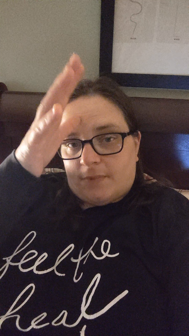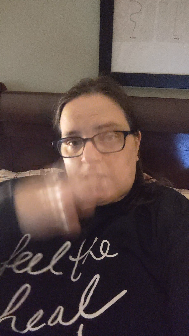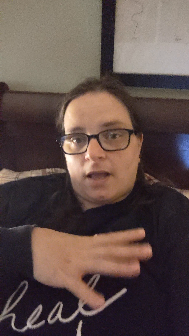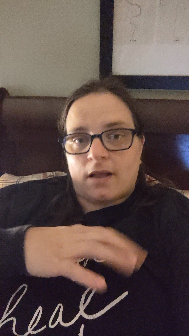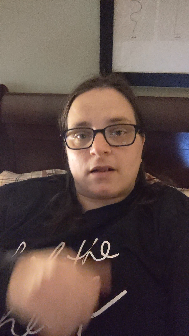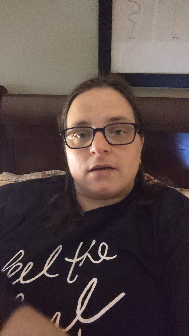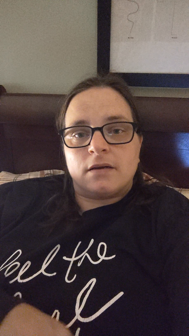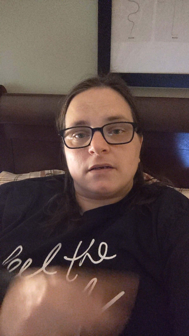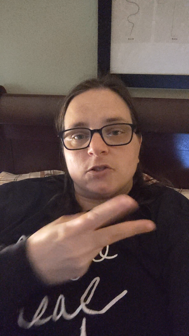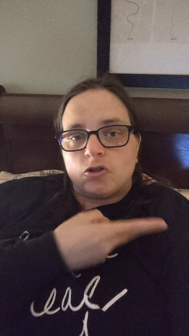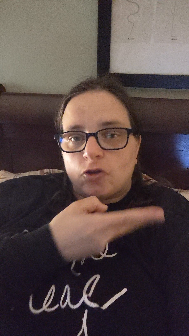sheep